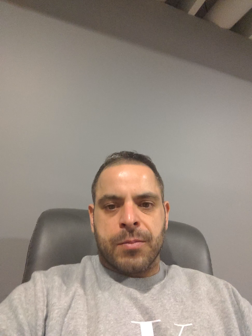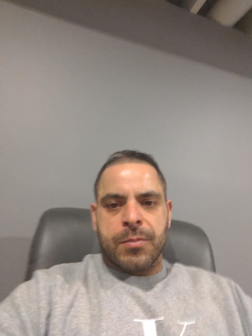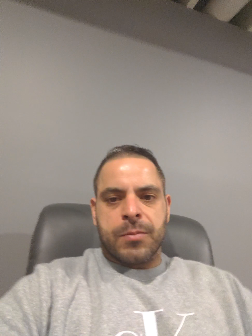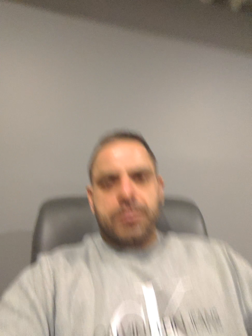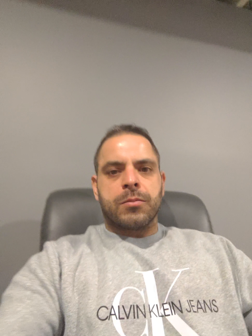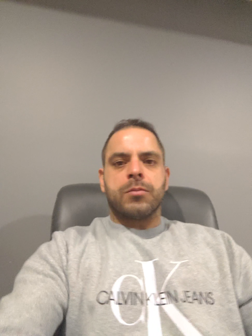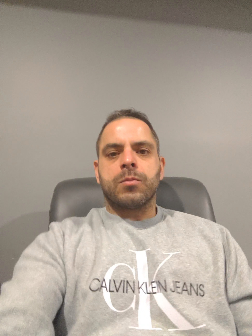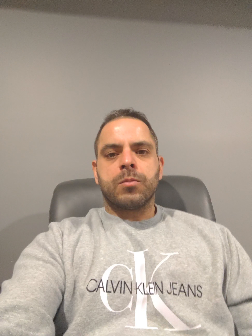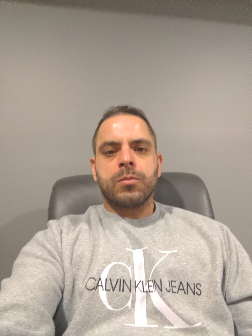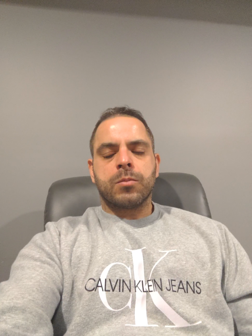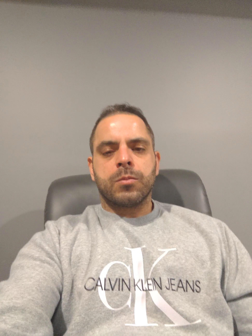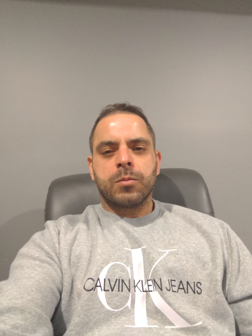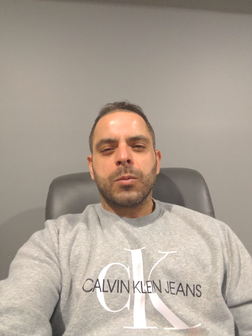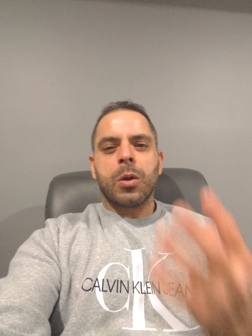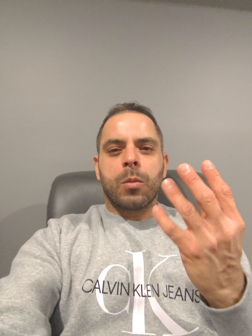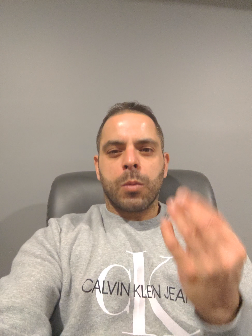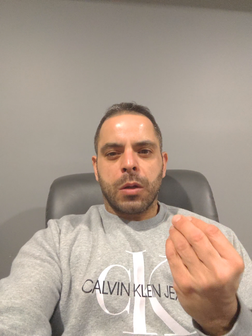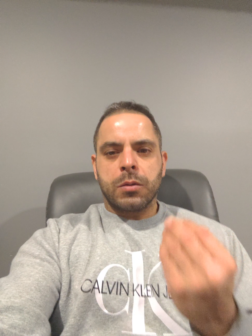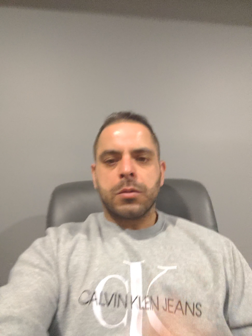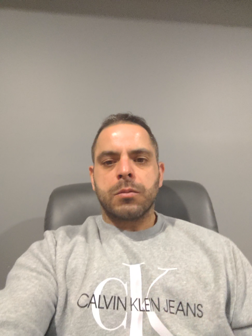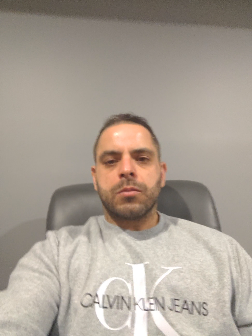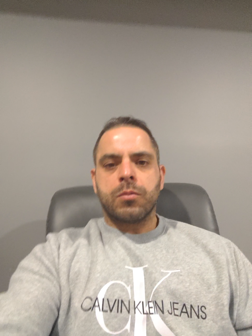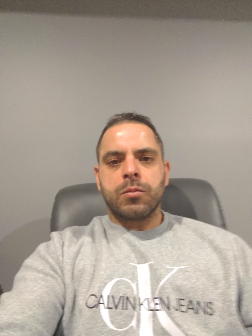wet